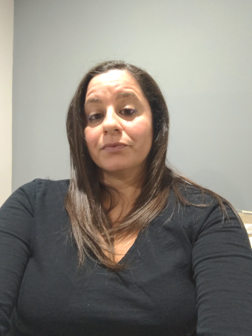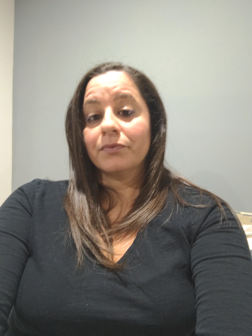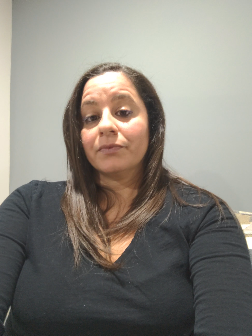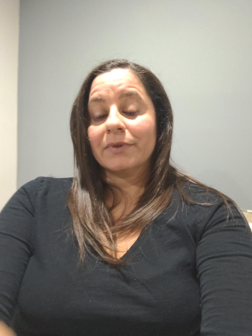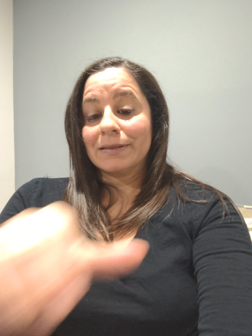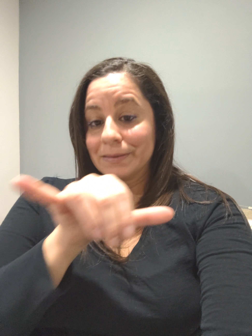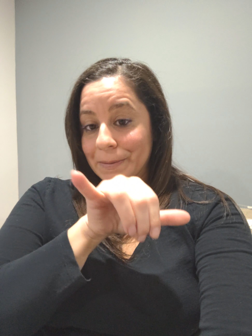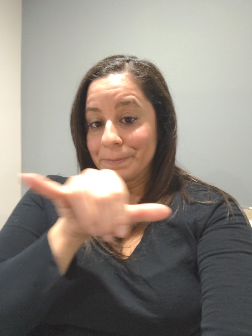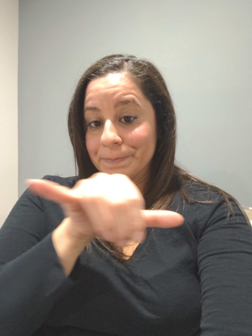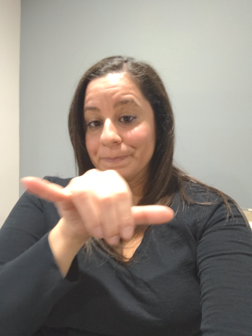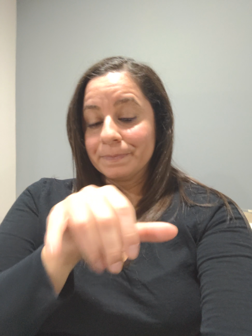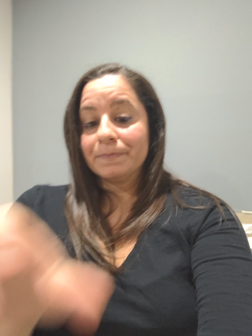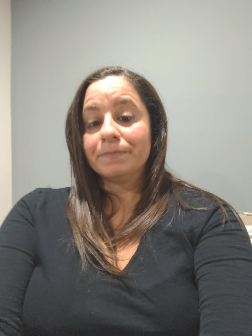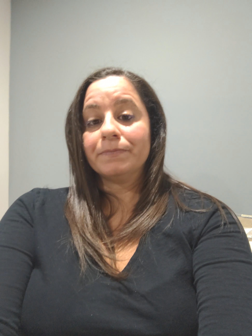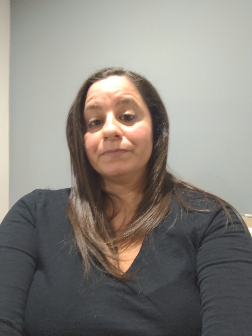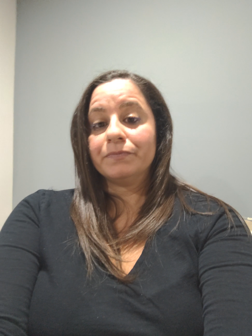same